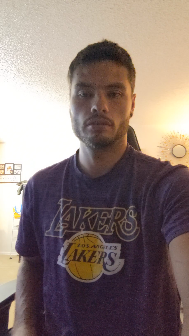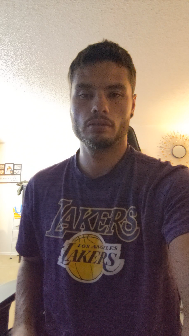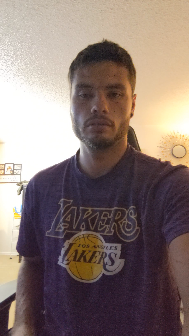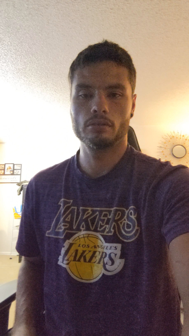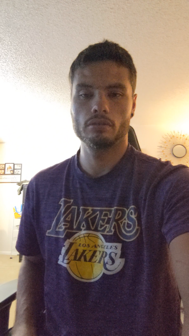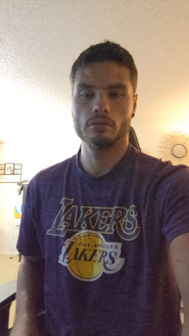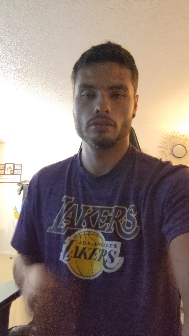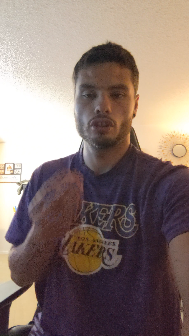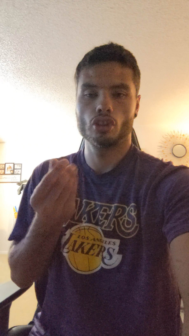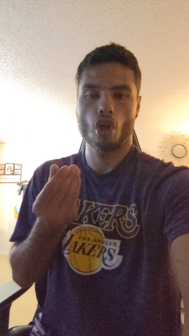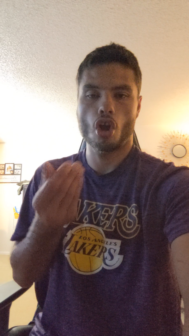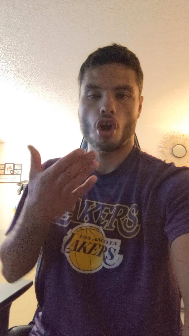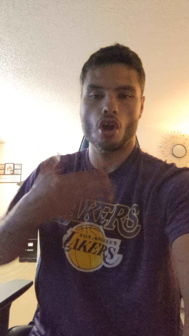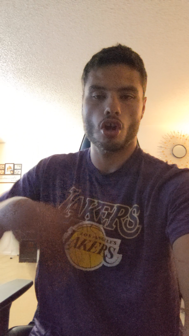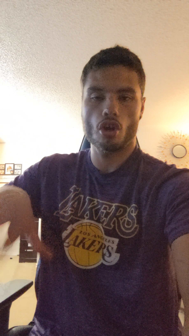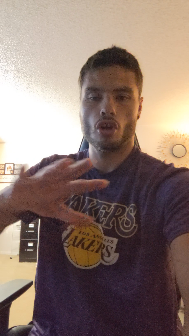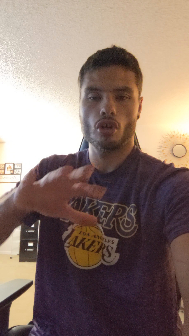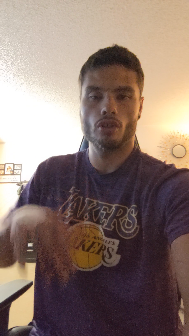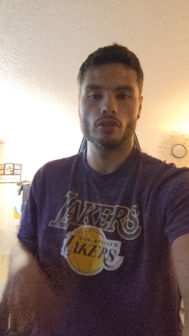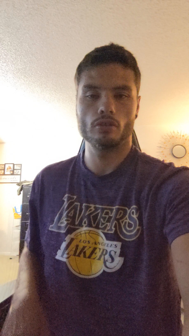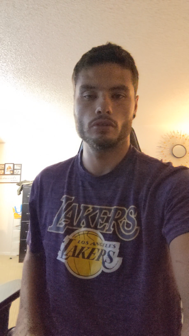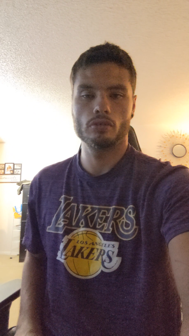garden